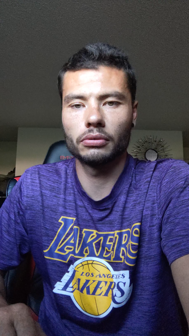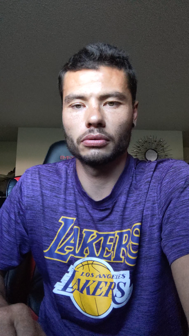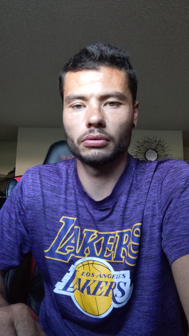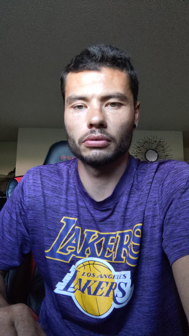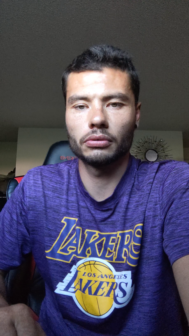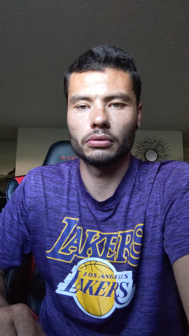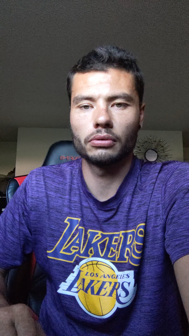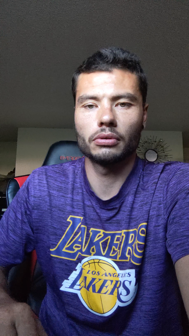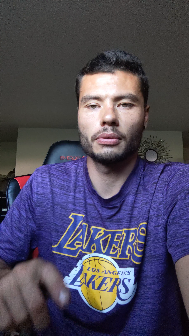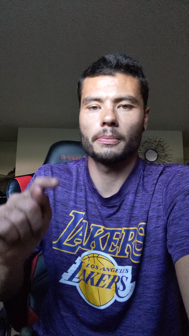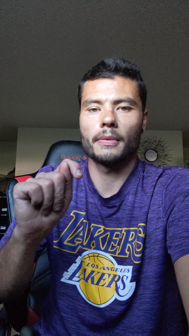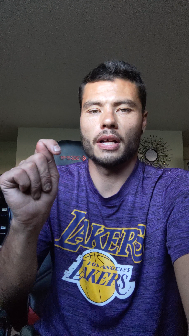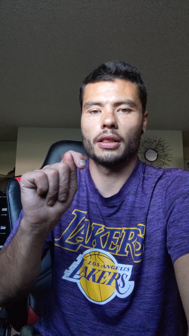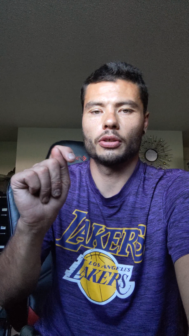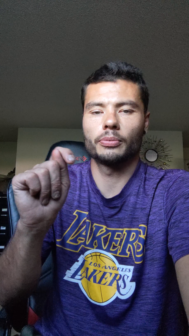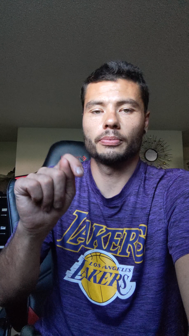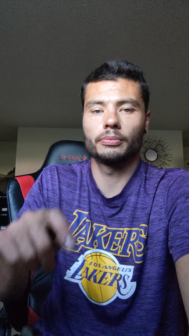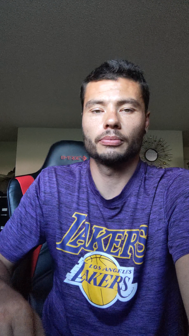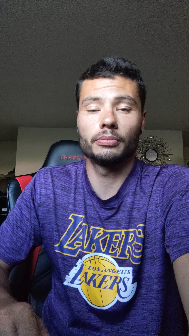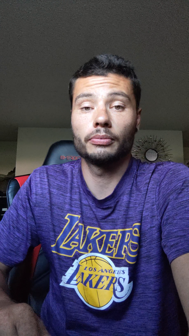bathroom